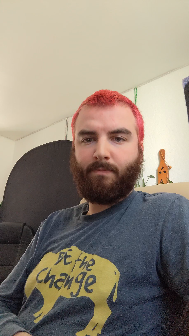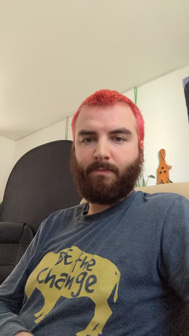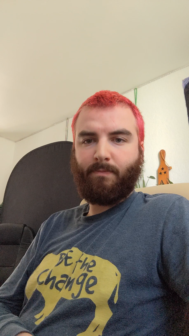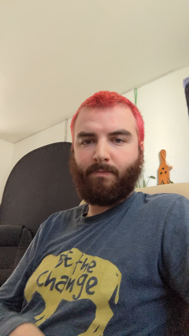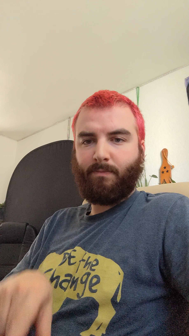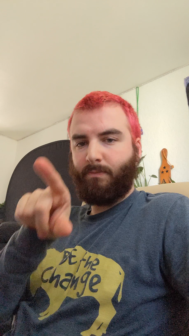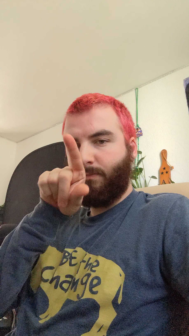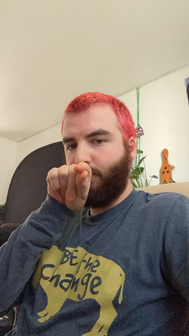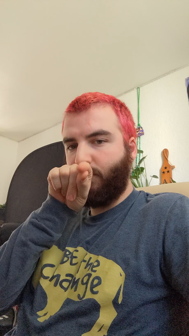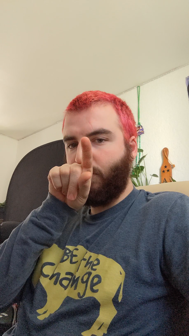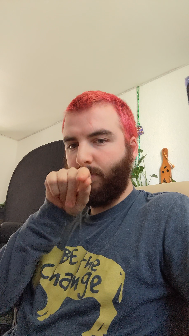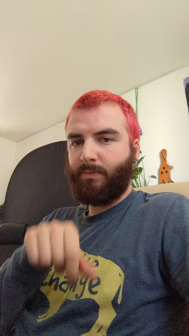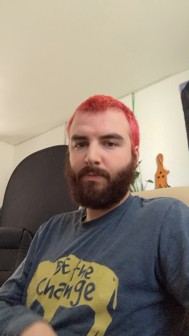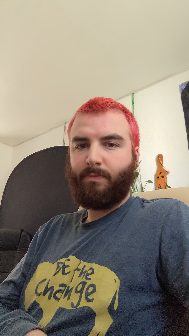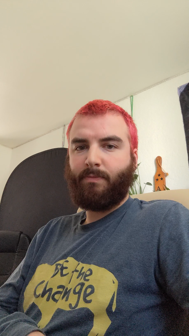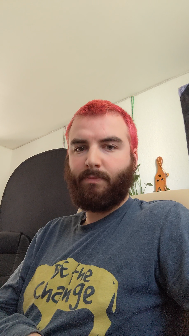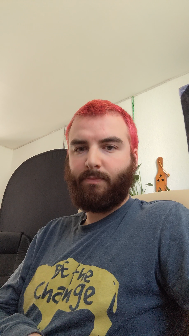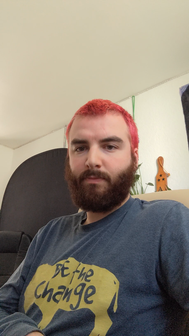chicken